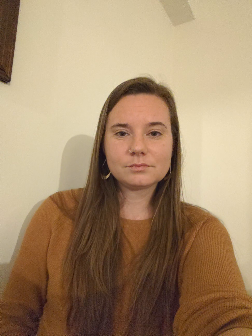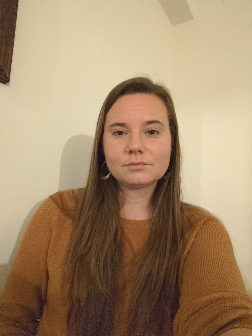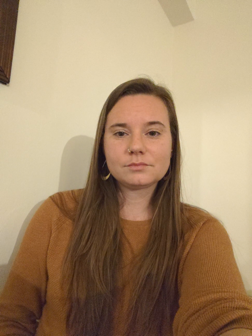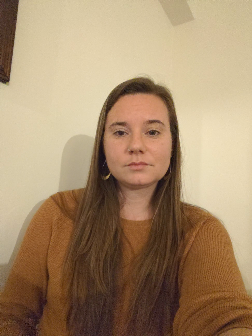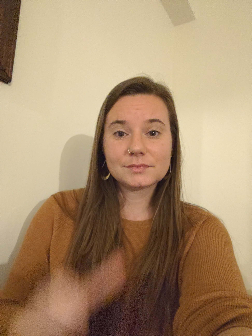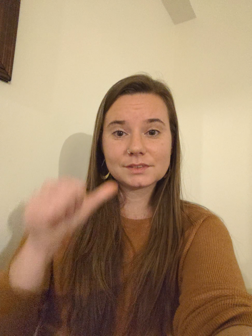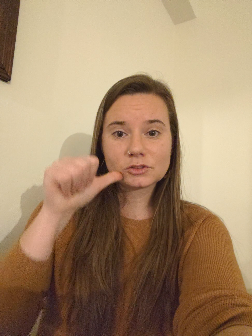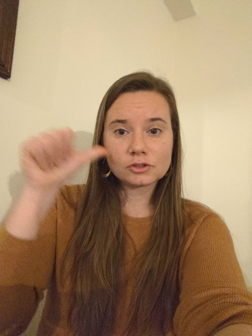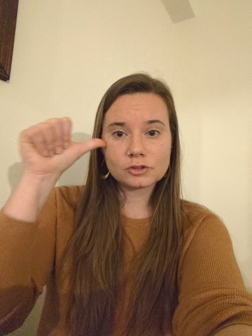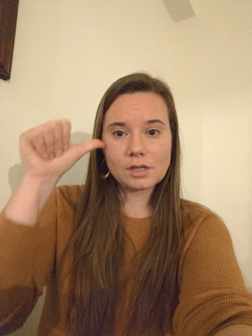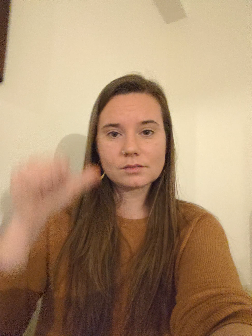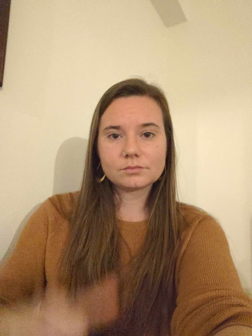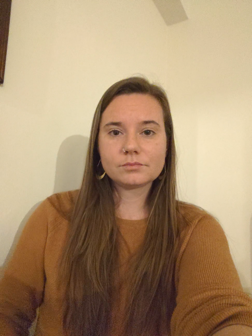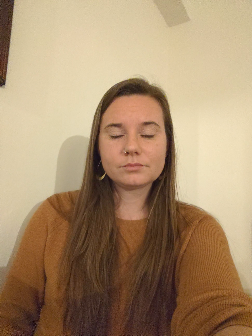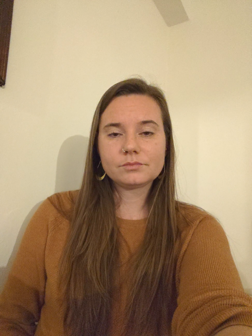yesterday